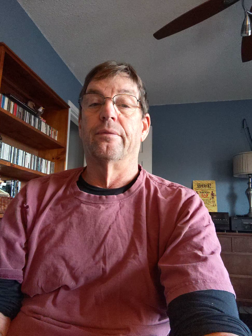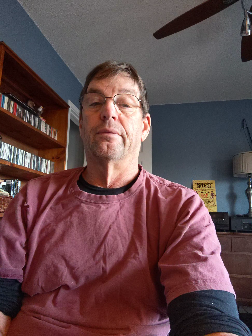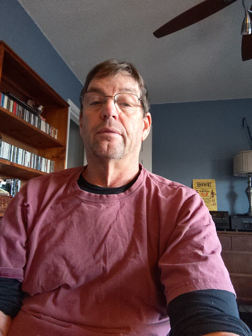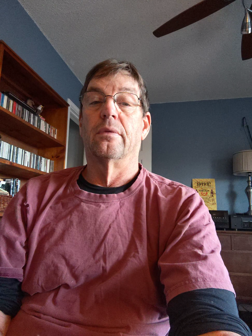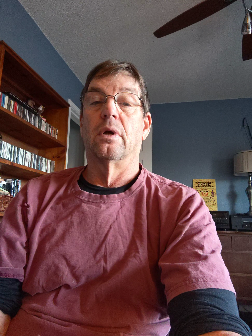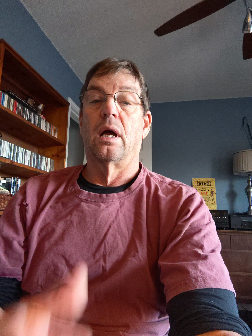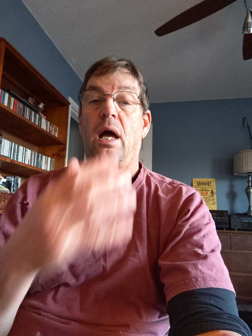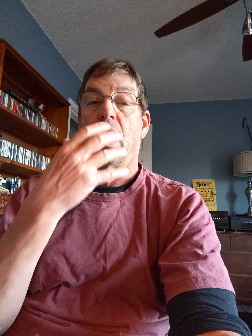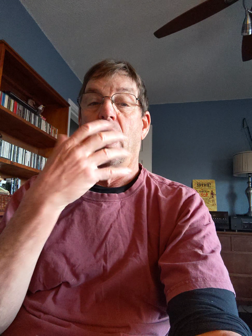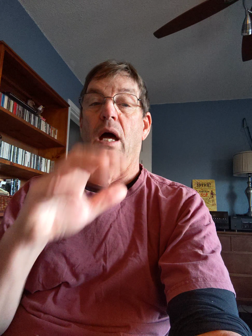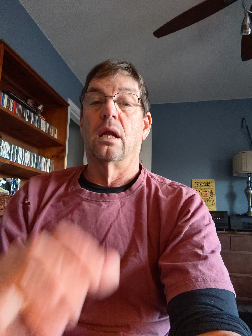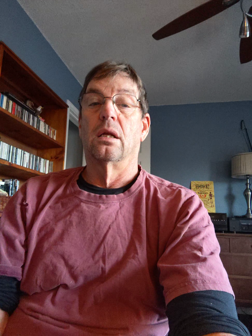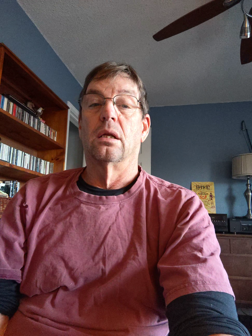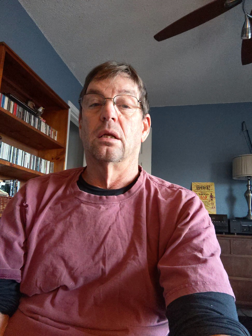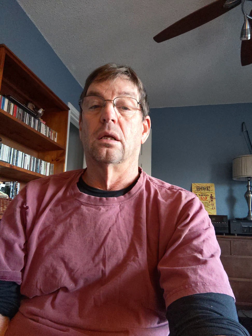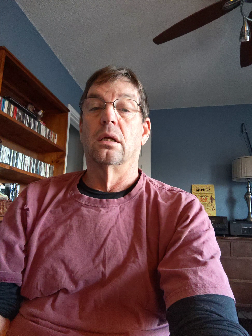hot